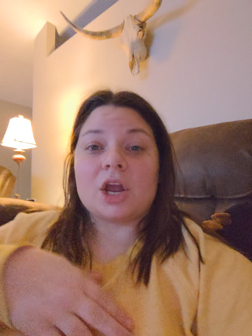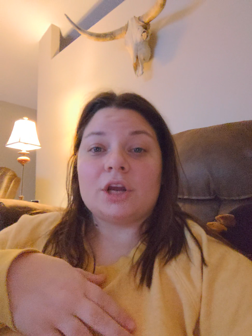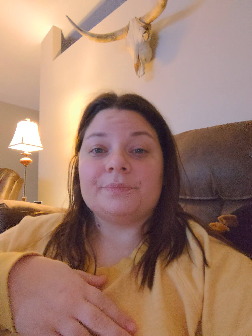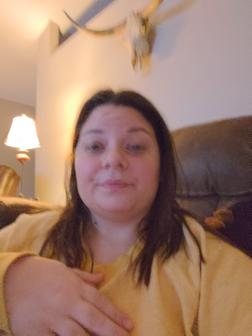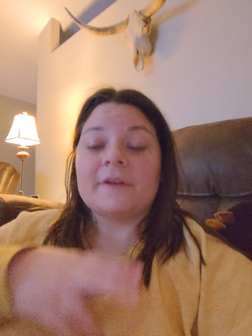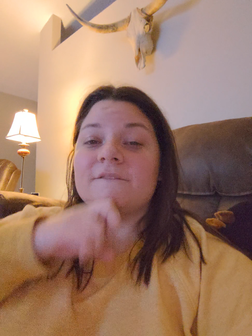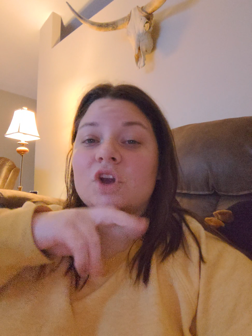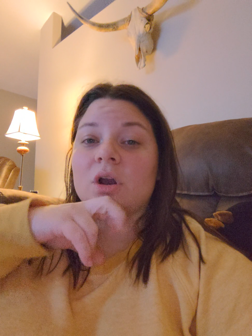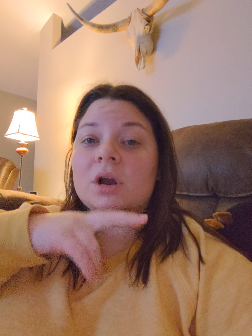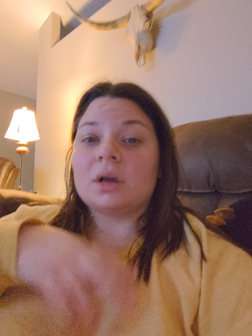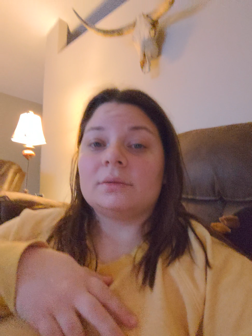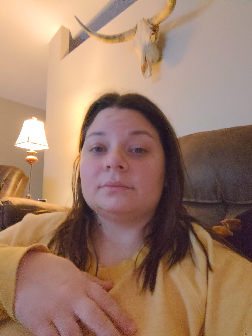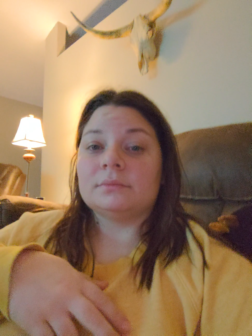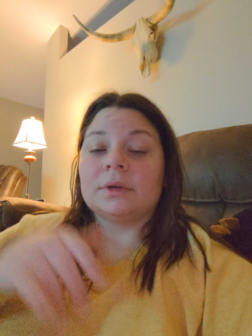frog